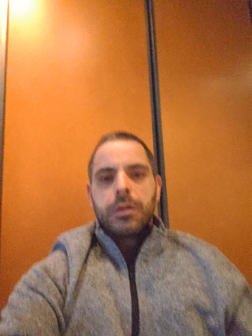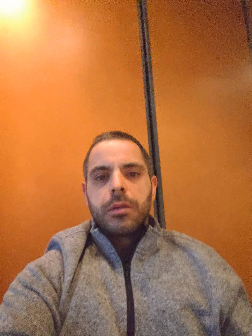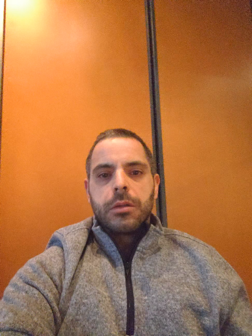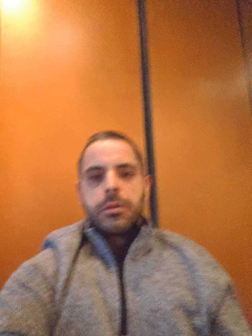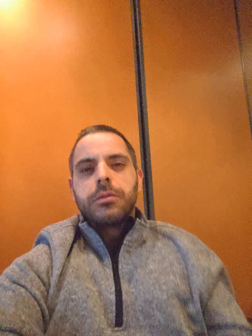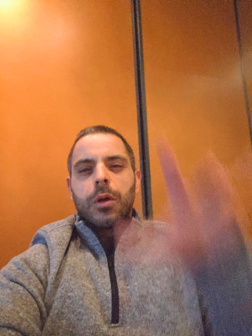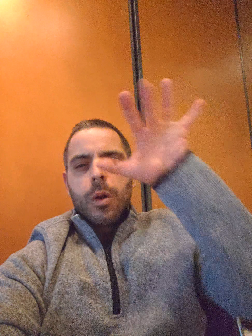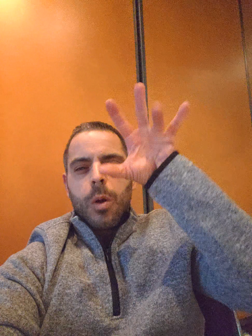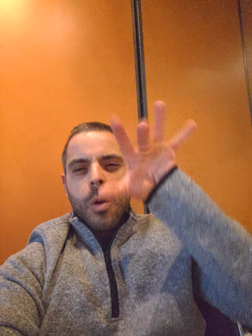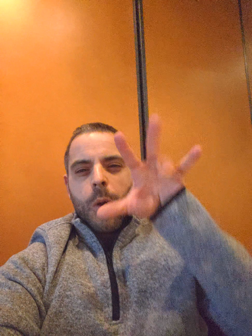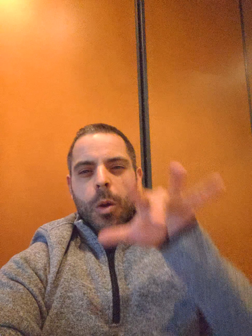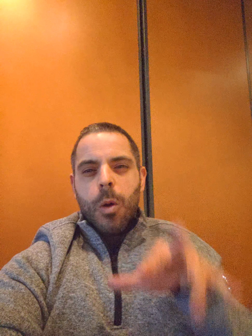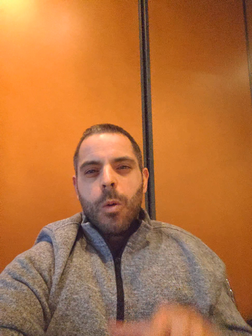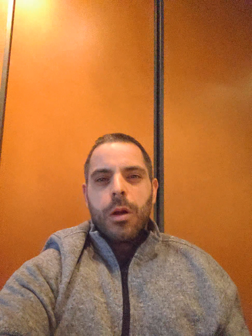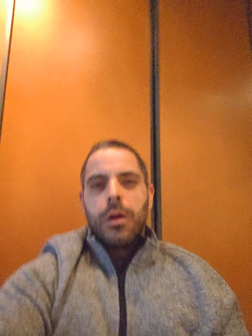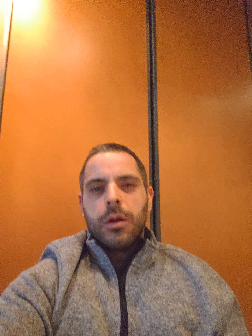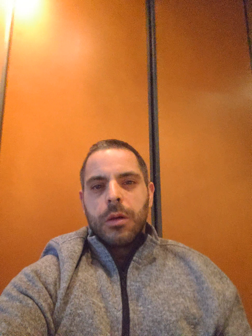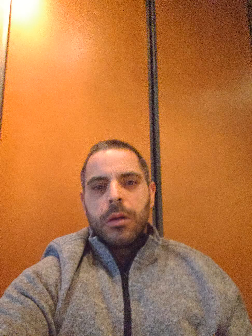snow